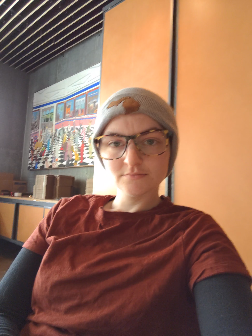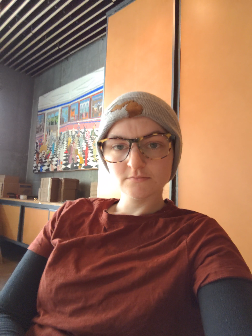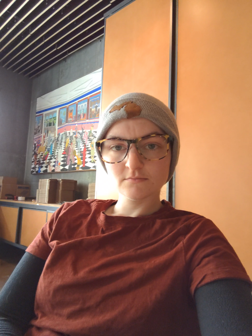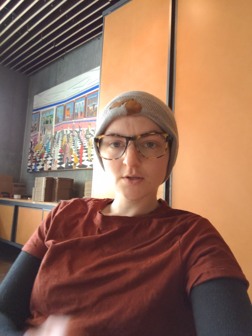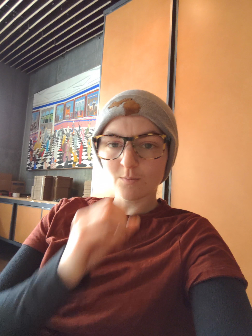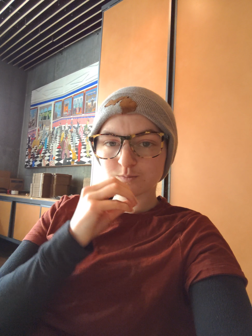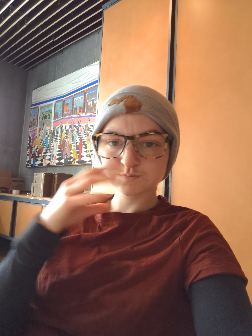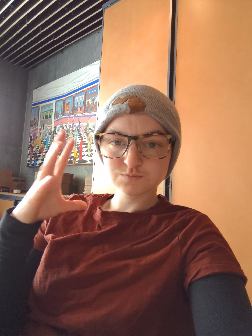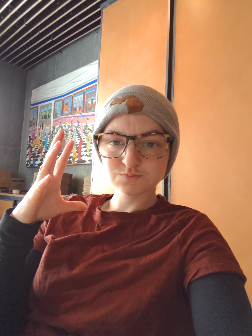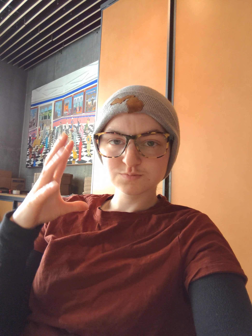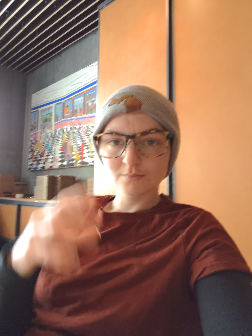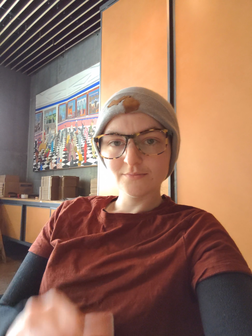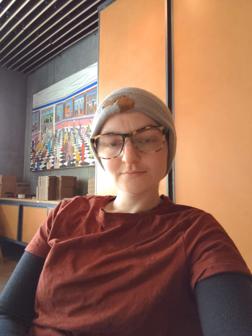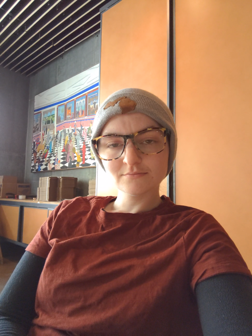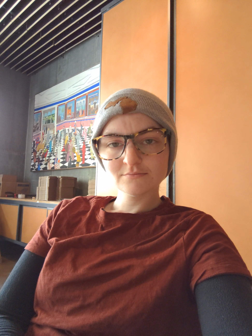balloon